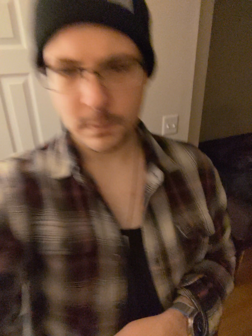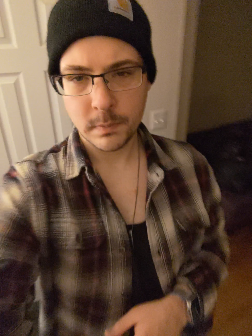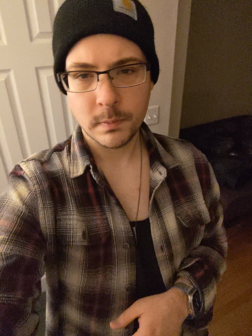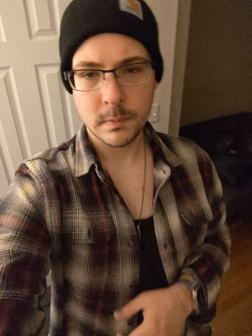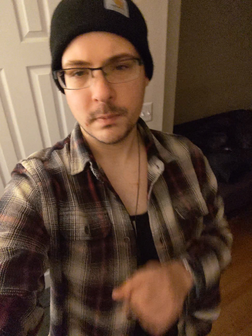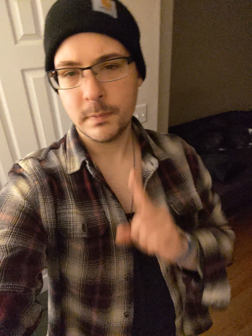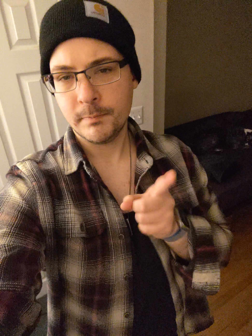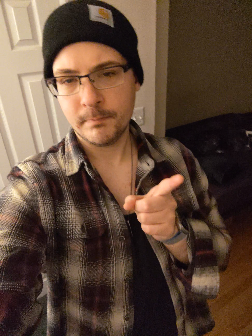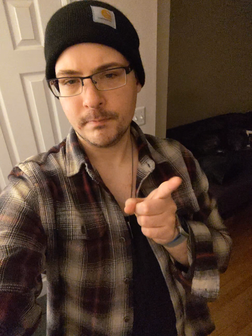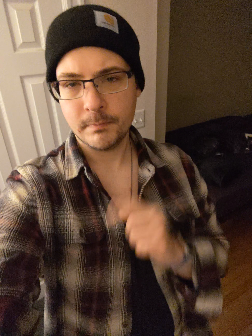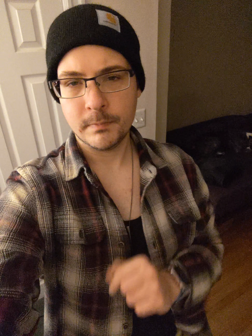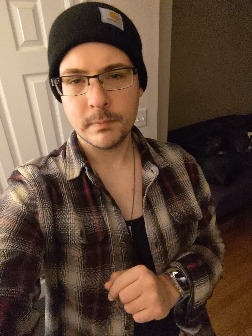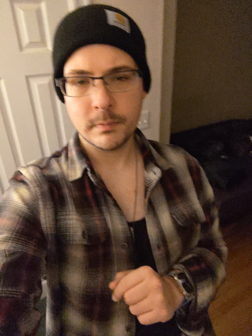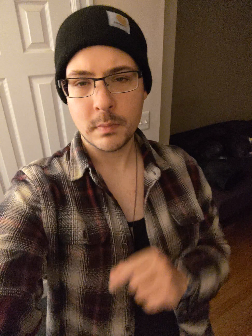he/she/it